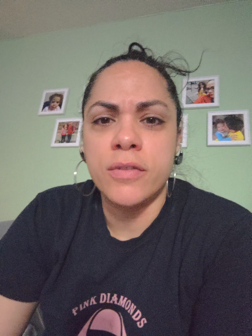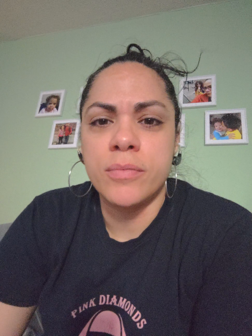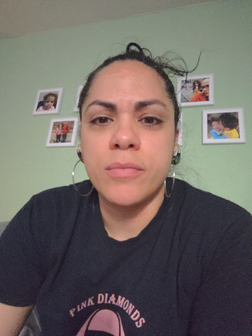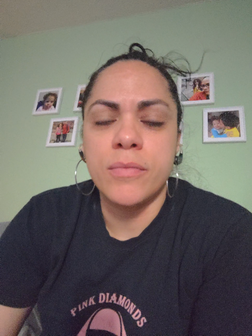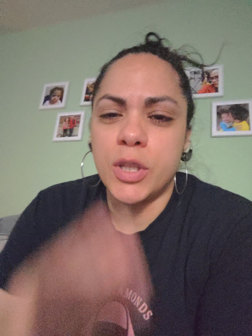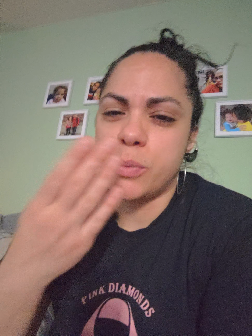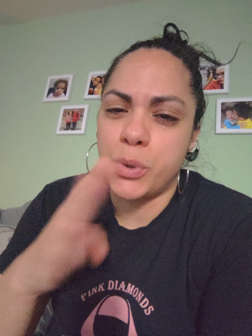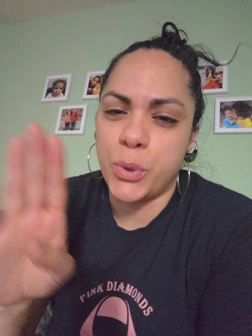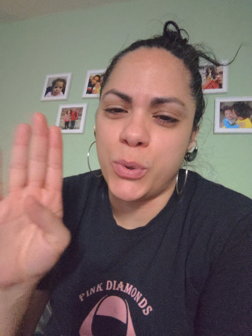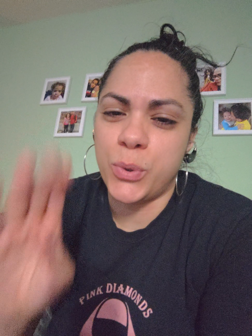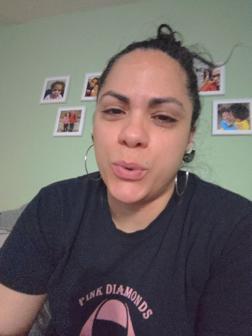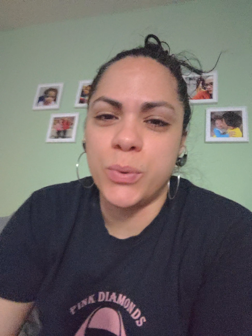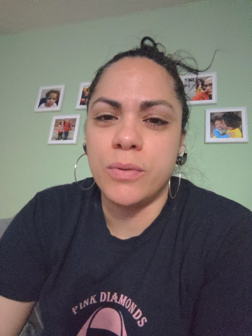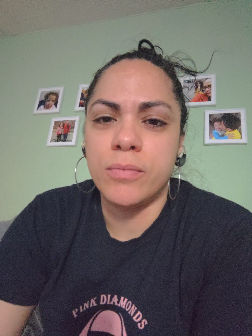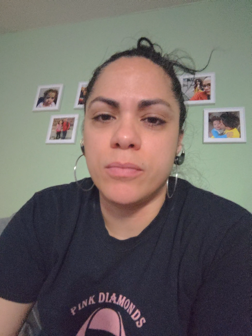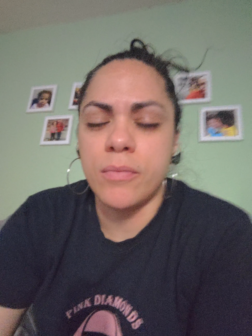blue